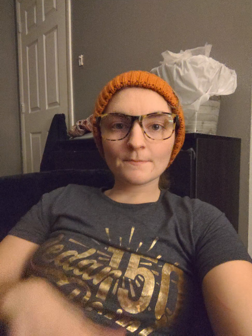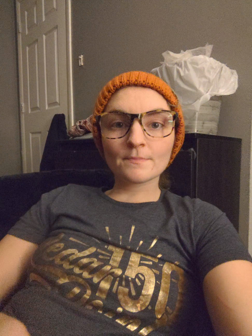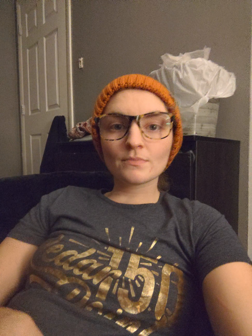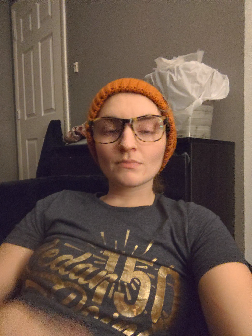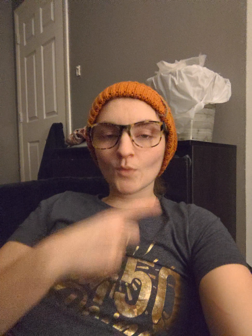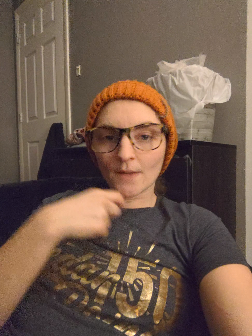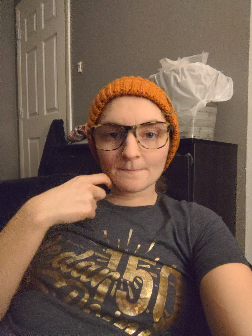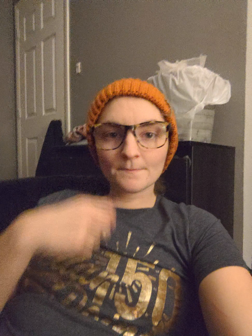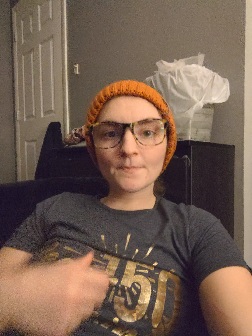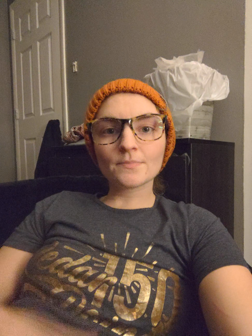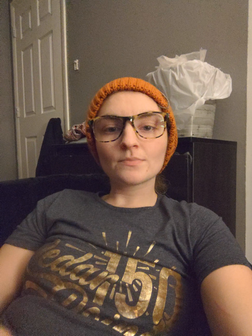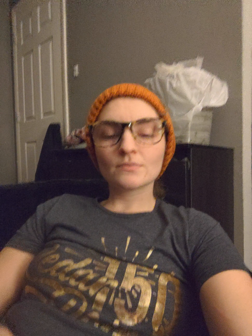dryer